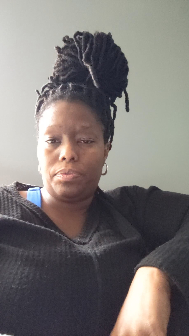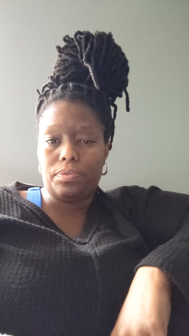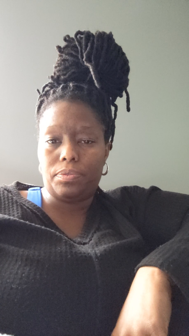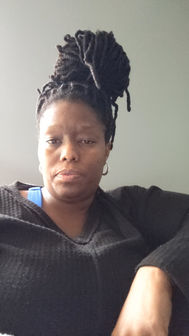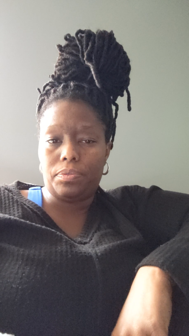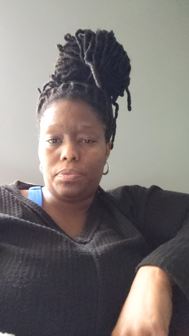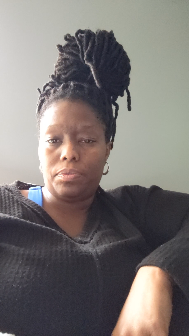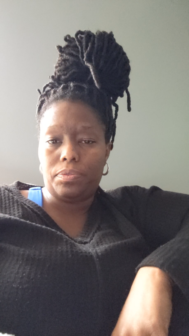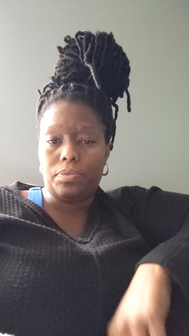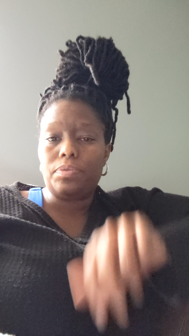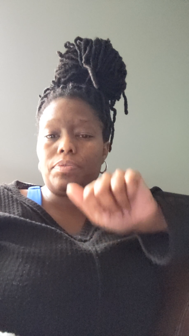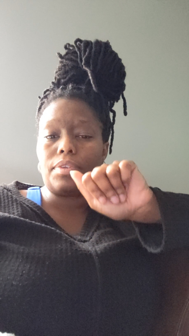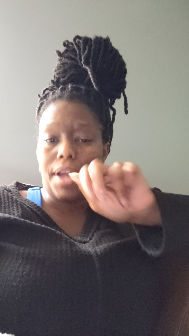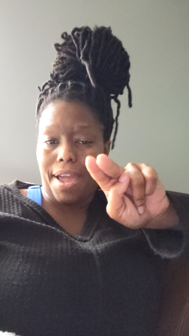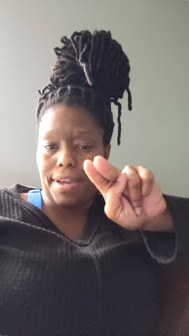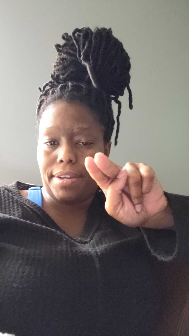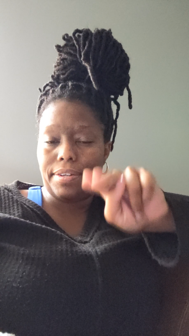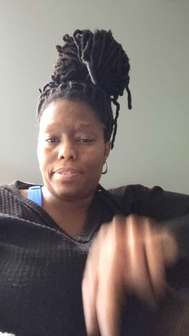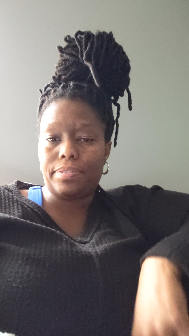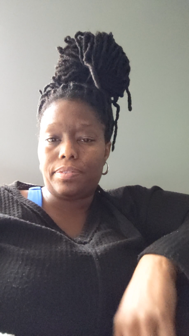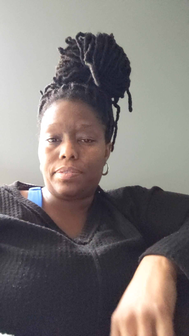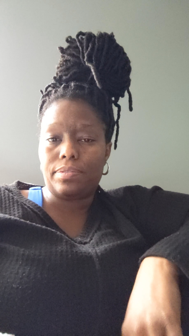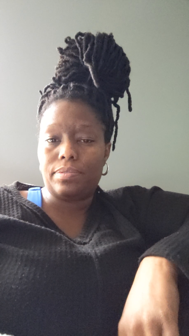an